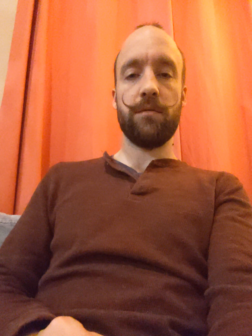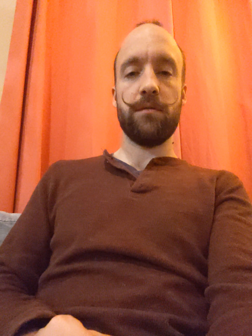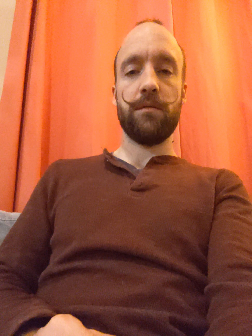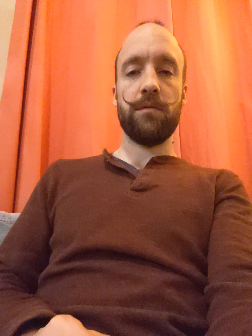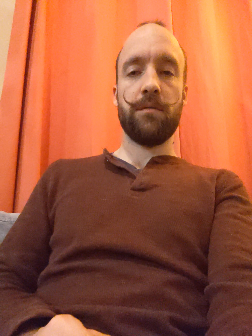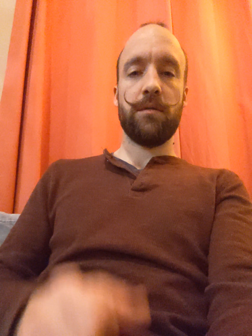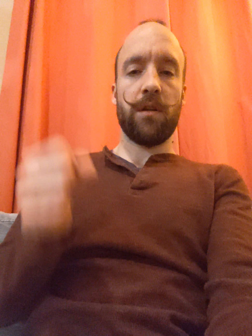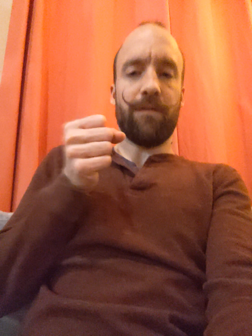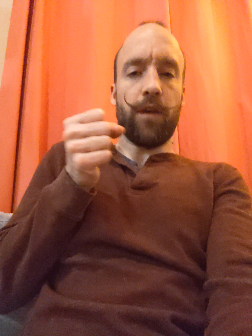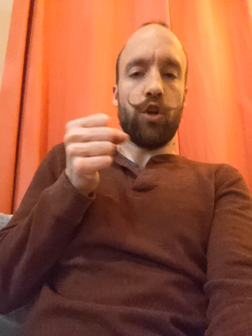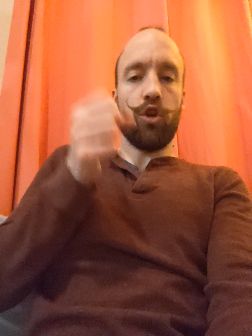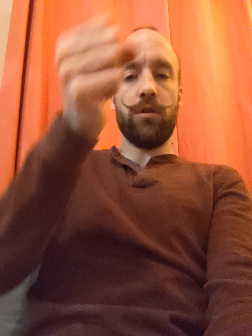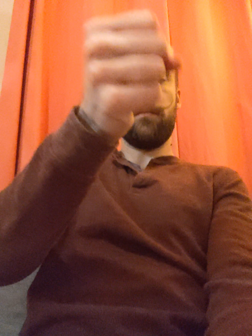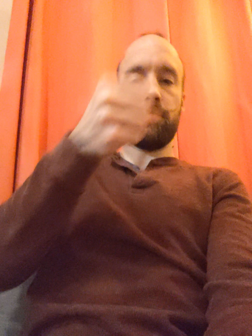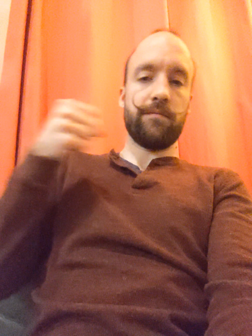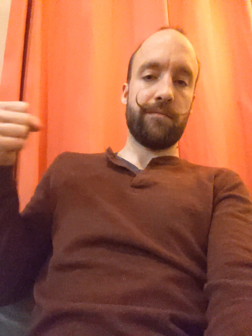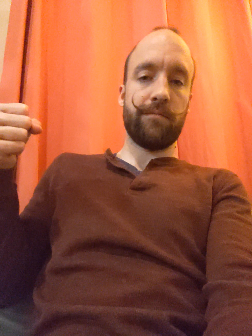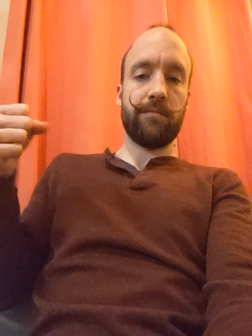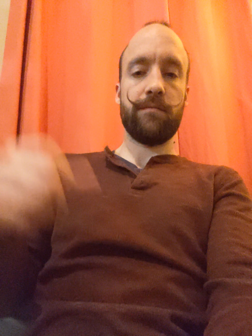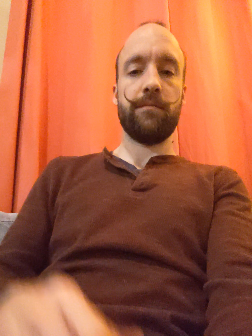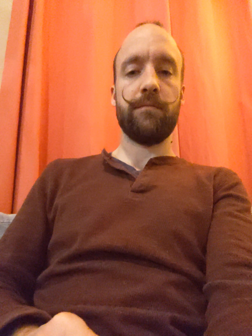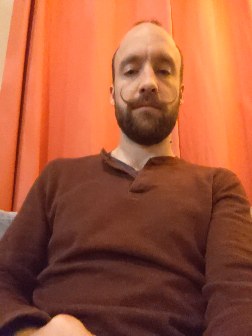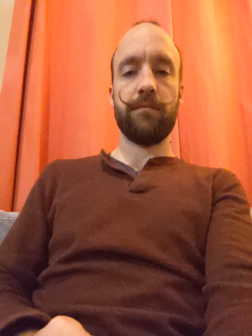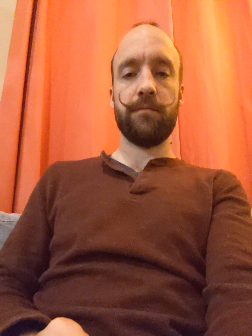refrigerator